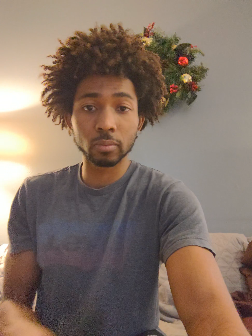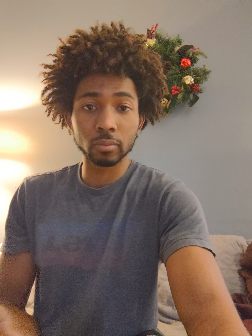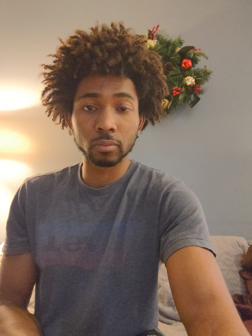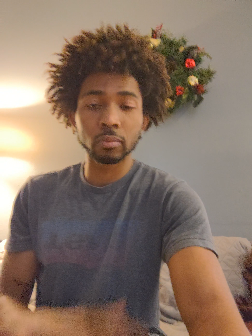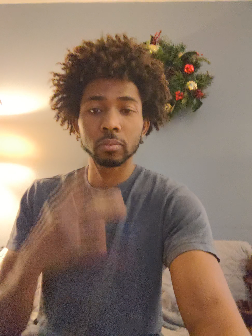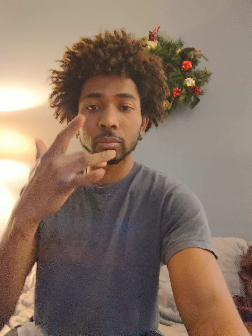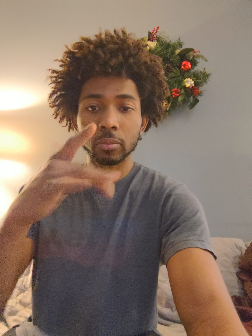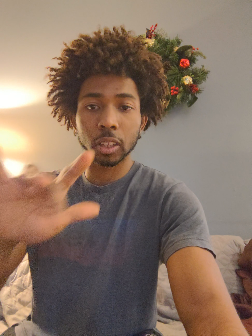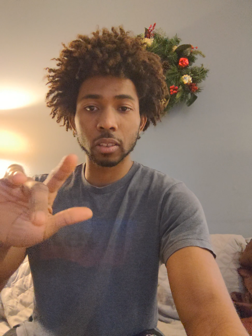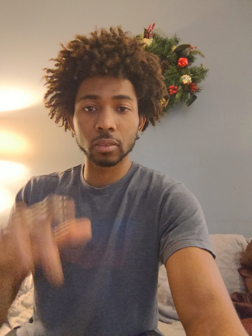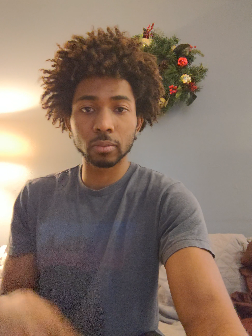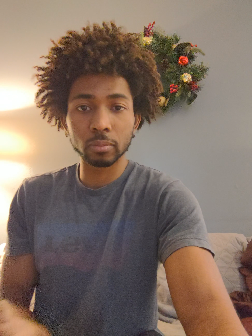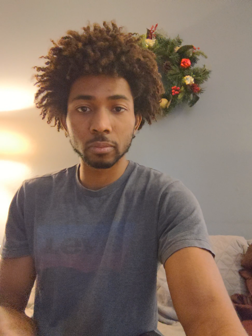empty